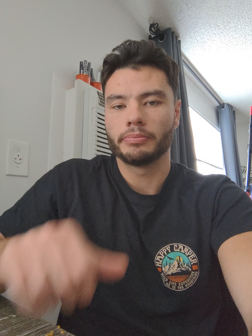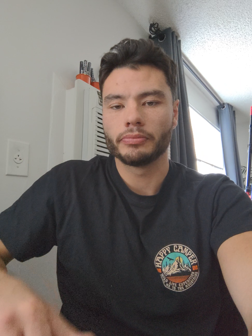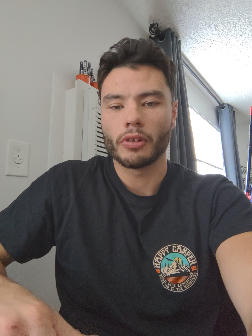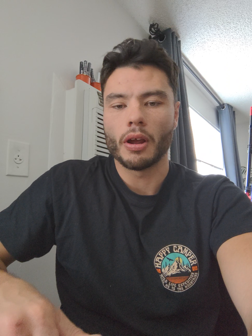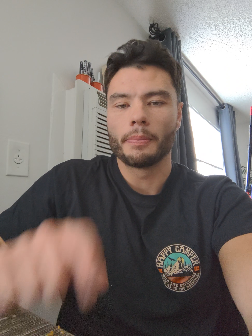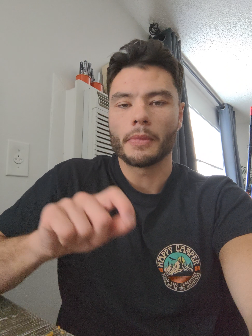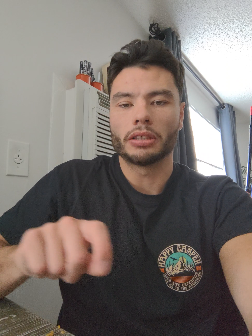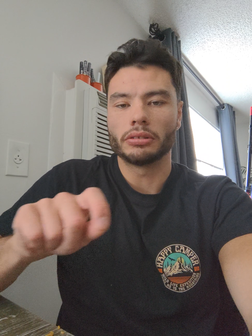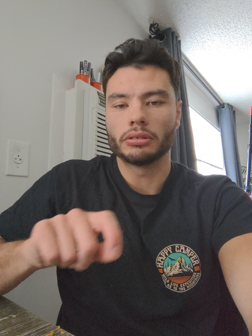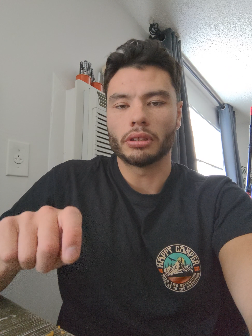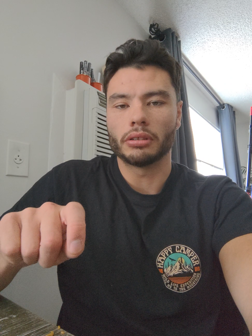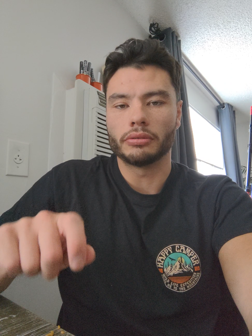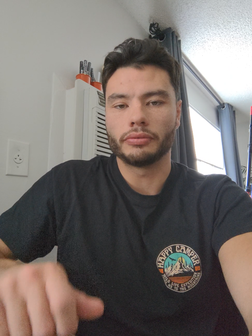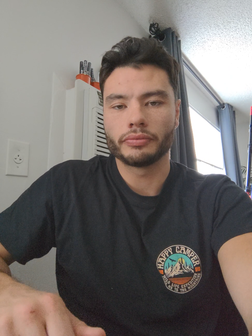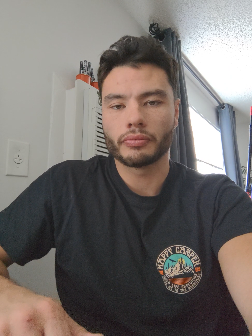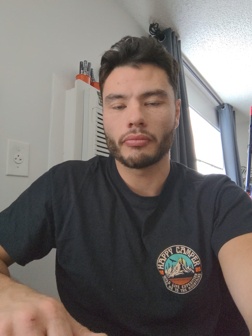pen